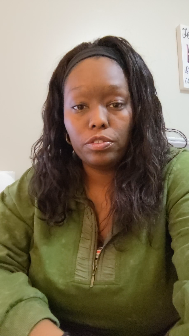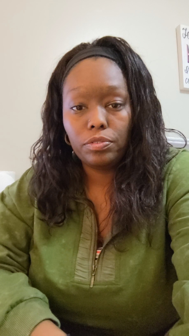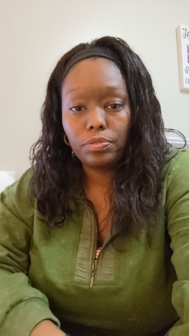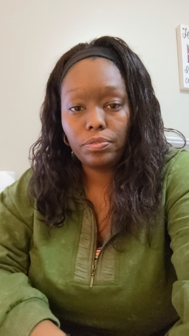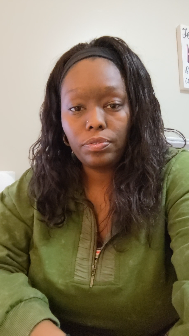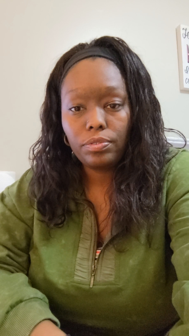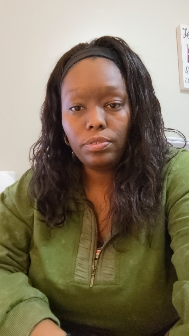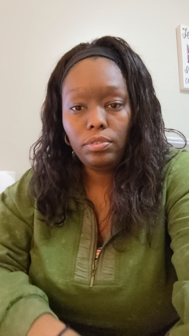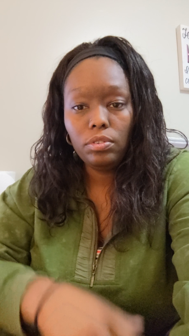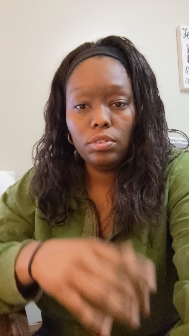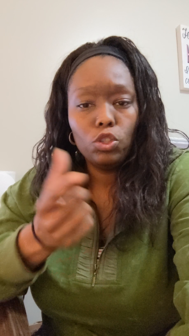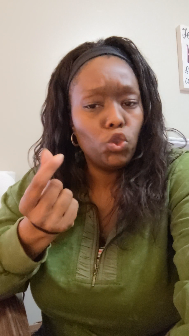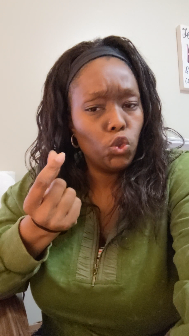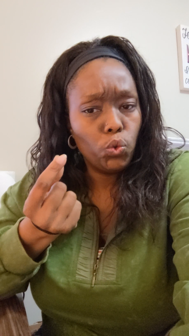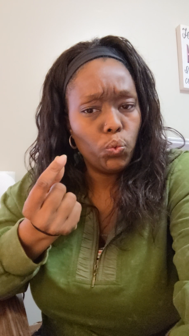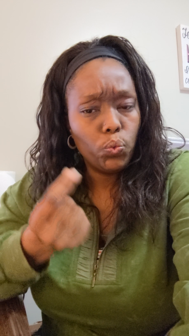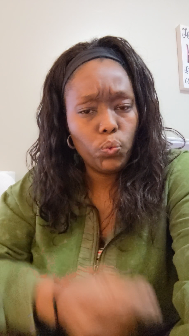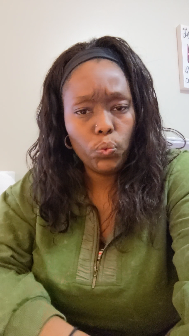do